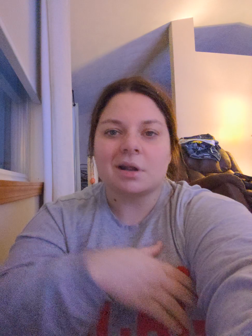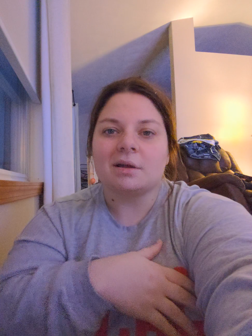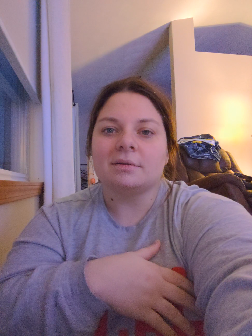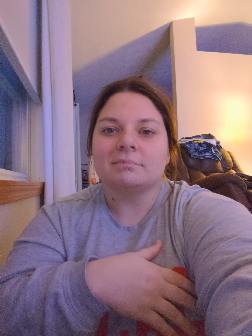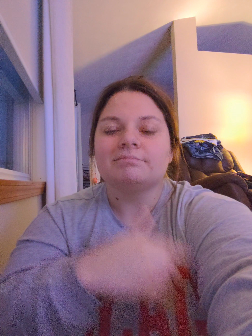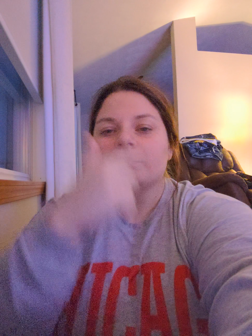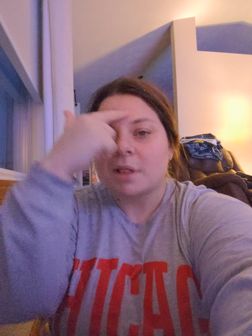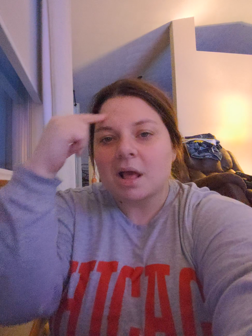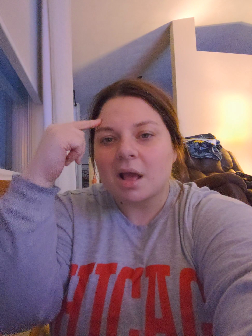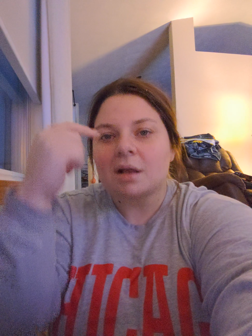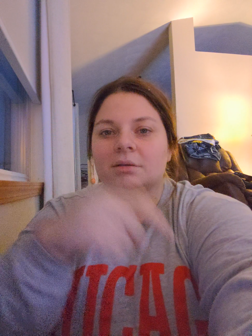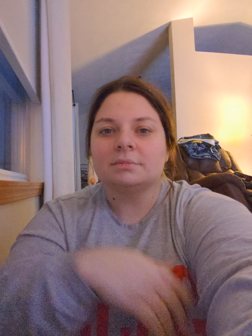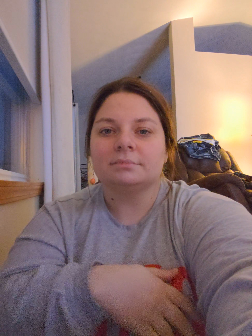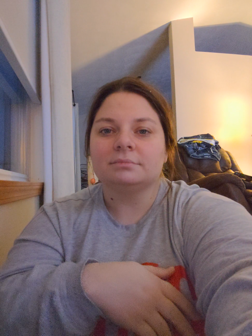black